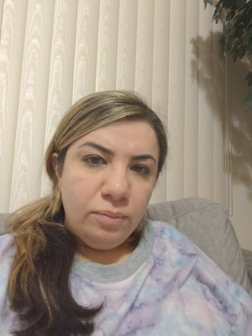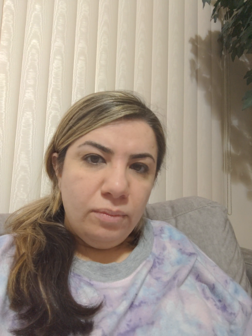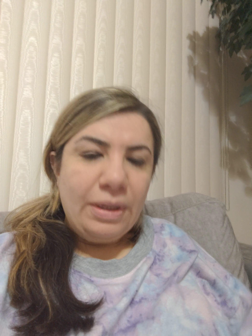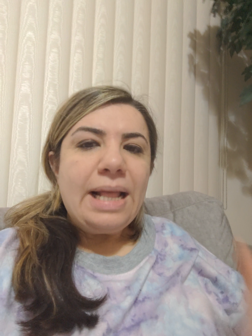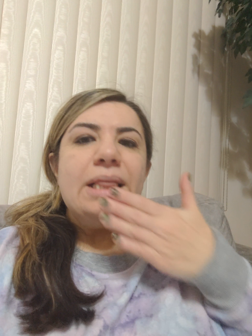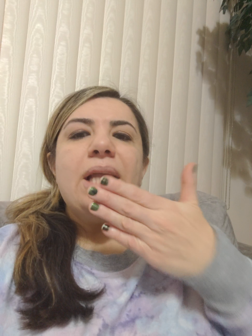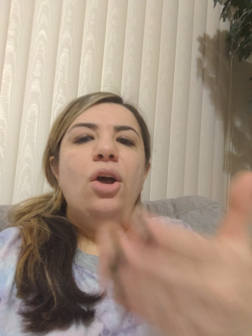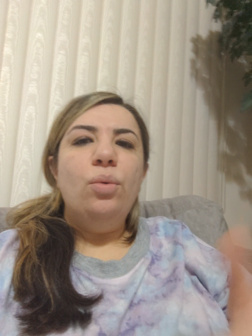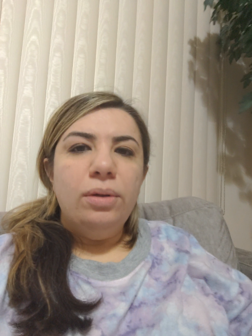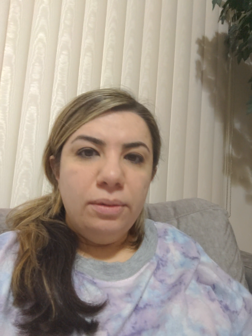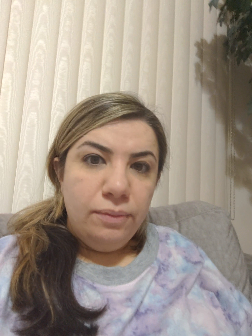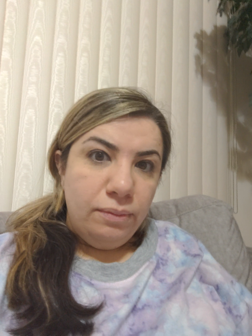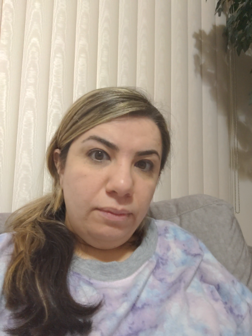thank you